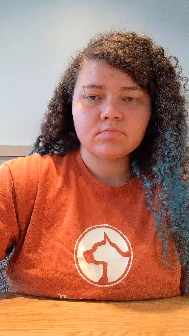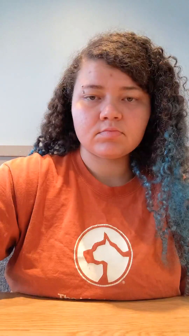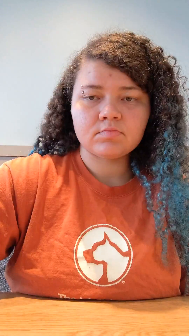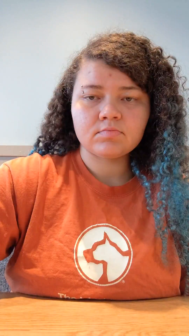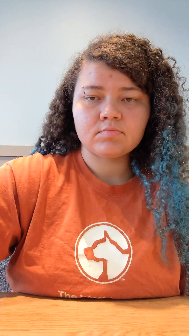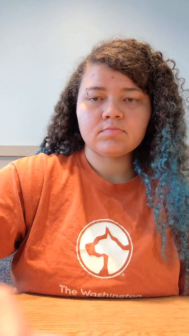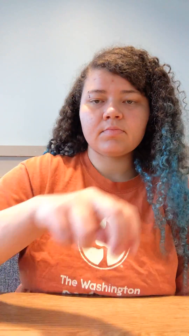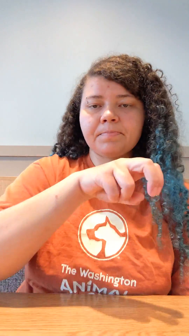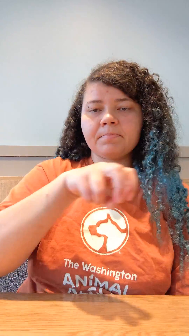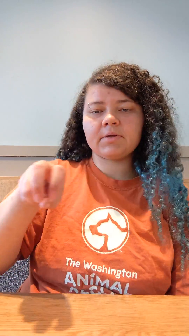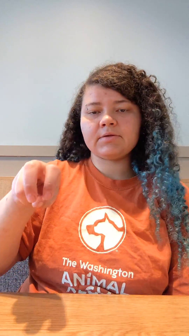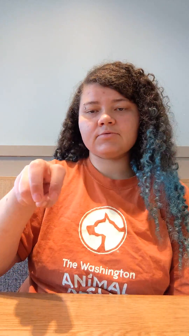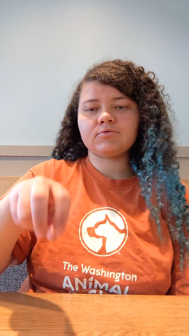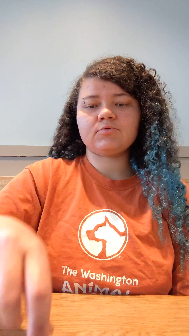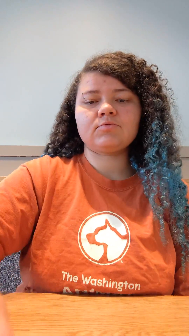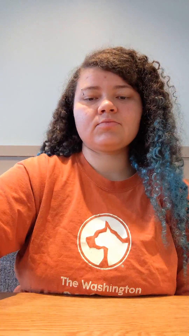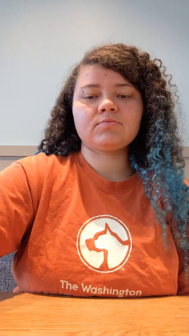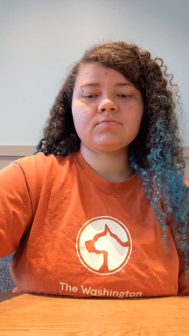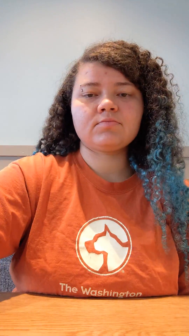bench